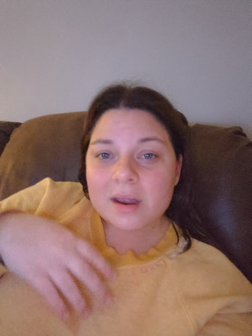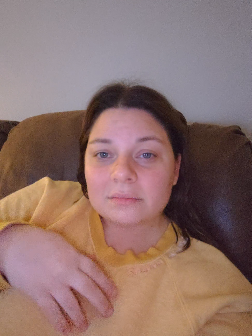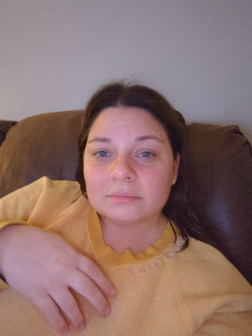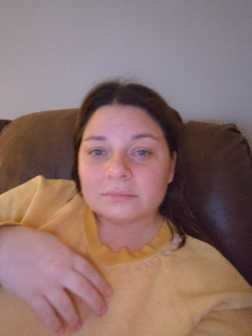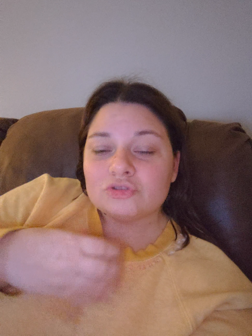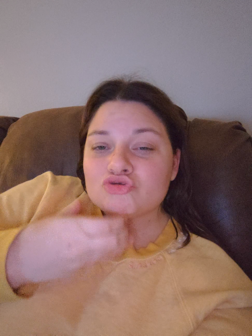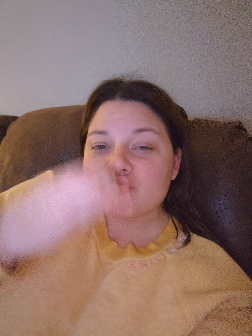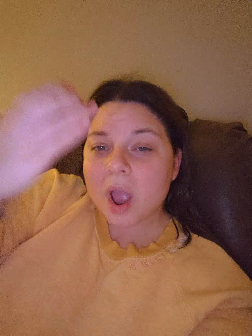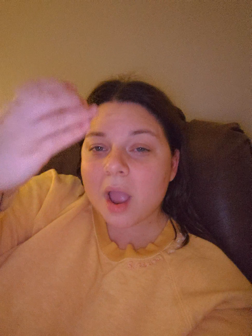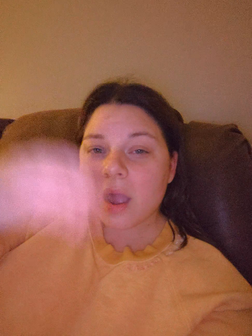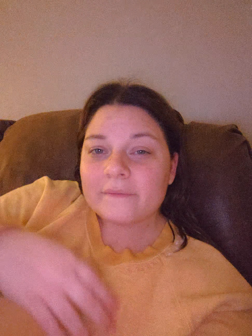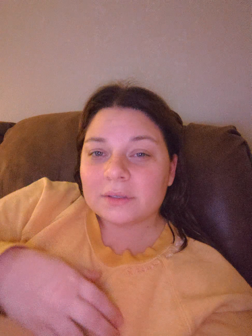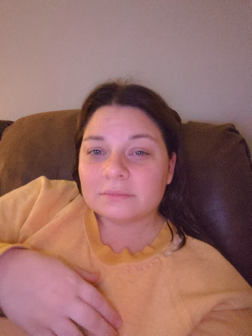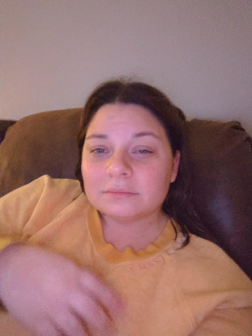giraffe